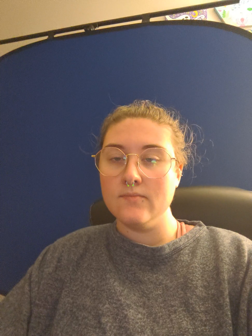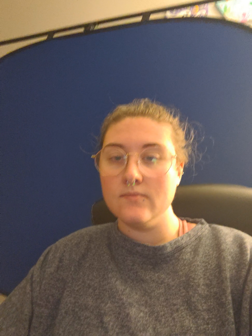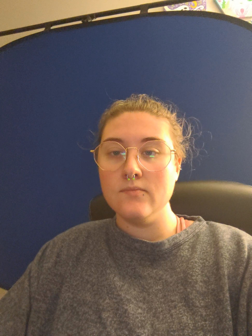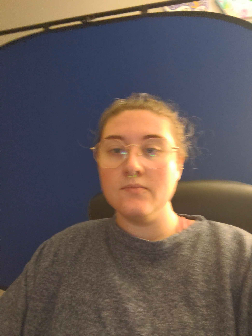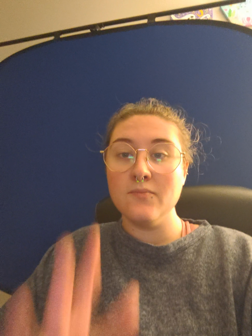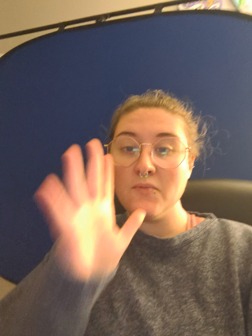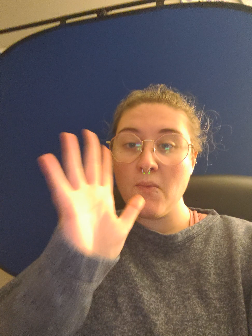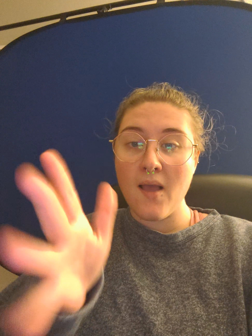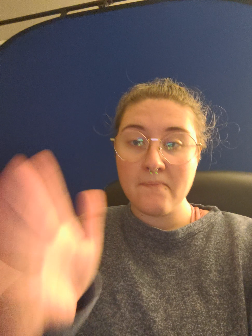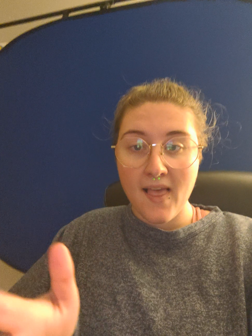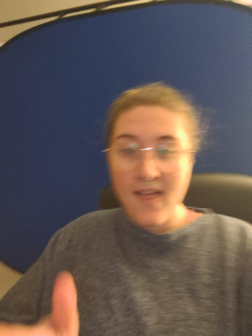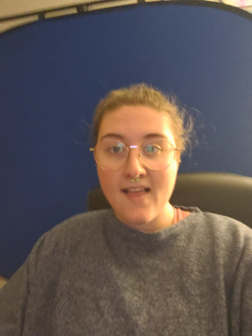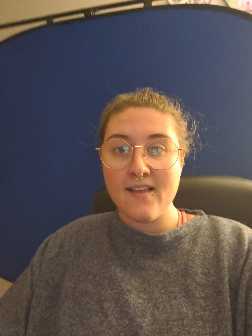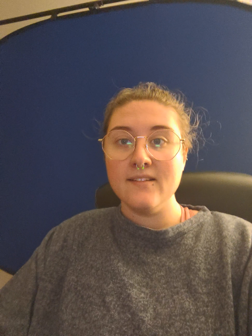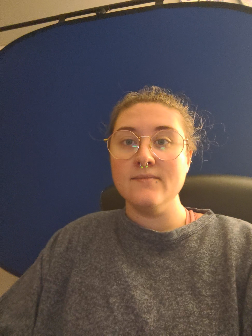grandma